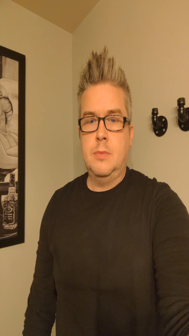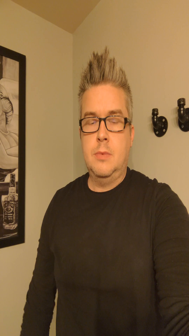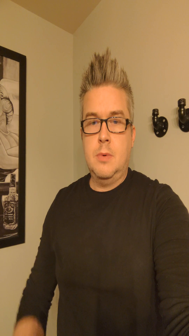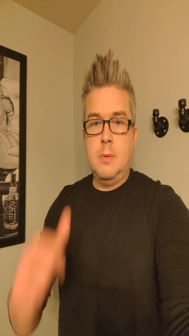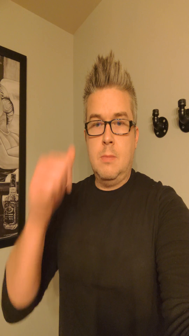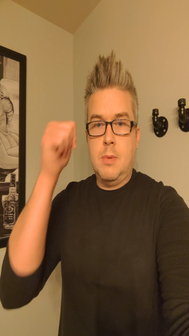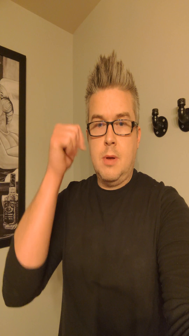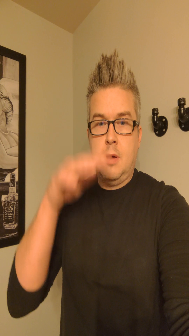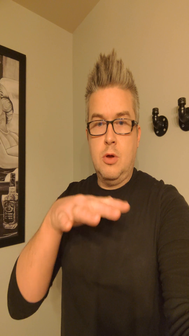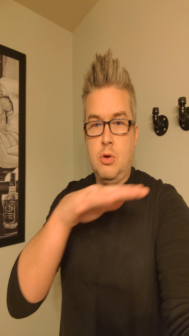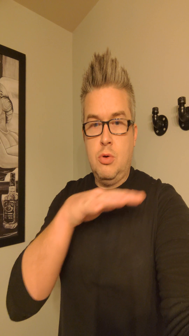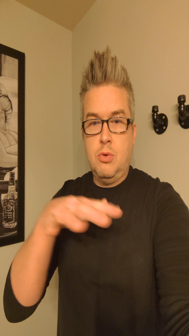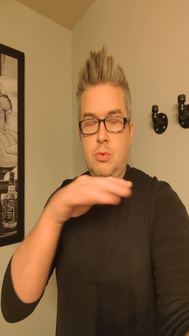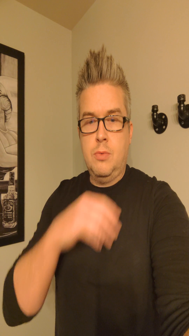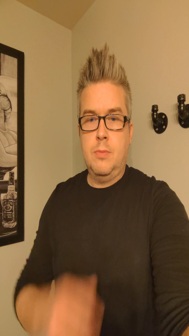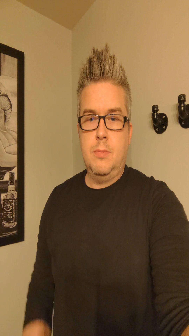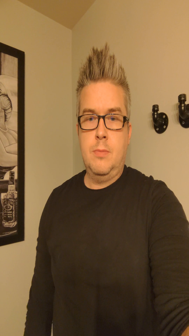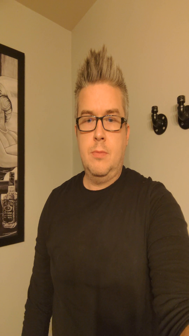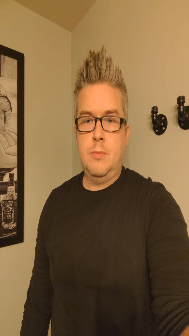backyard